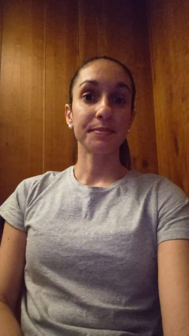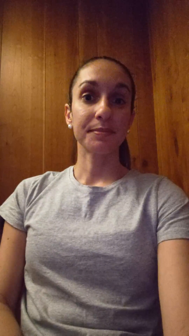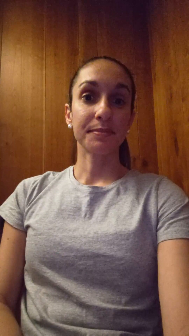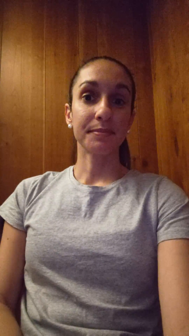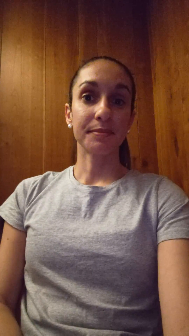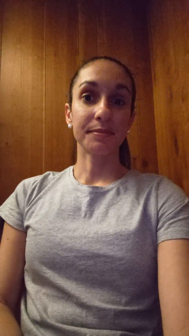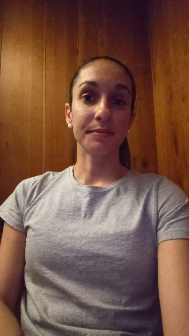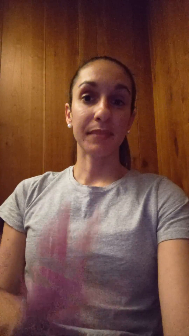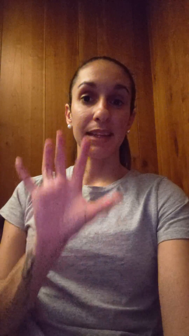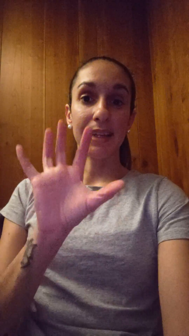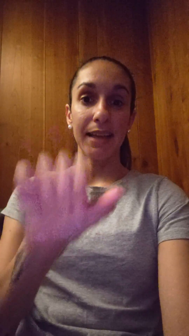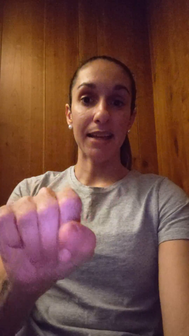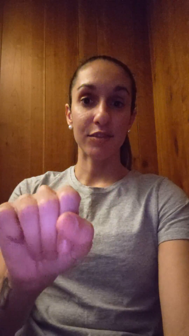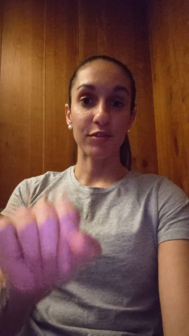catch